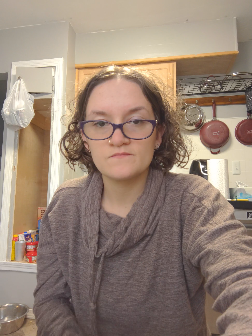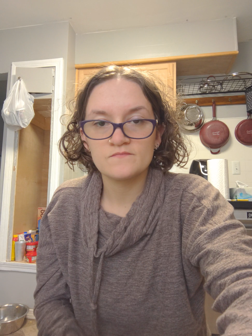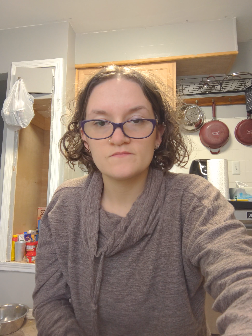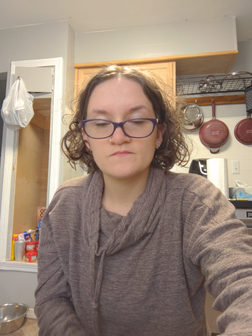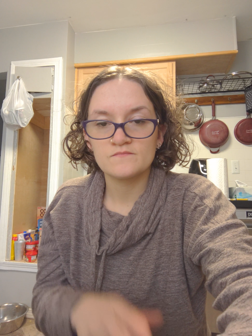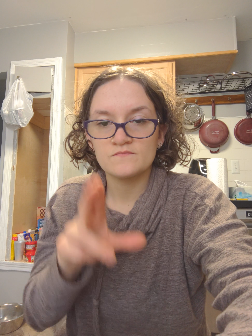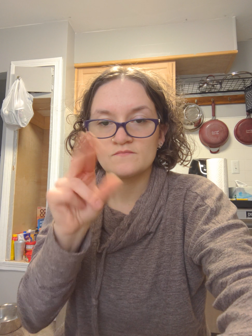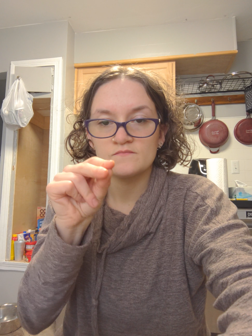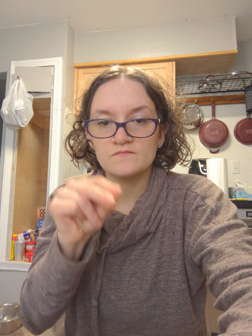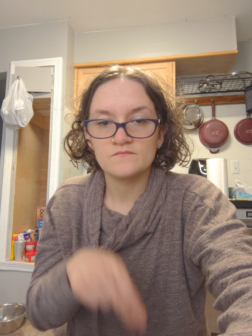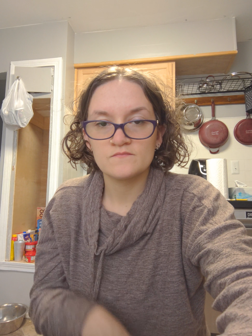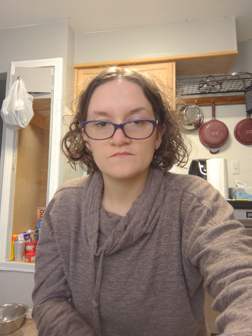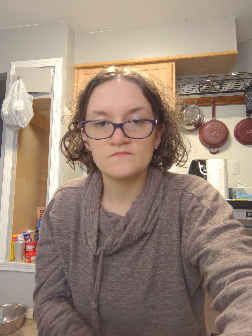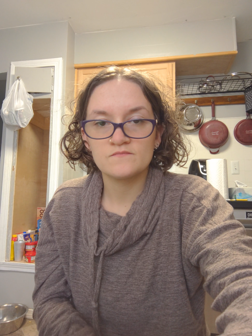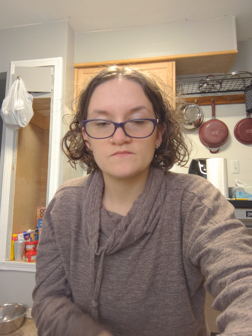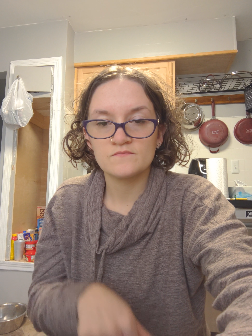no